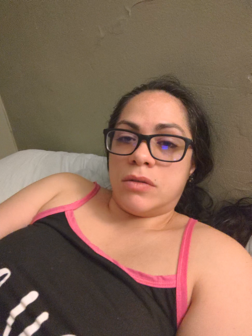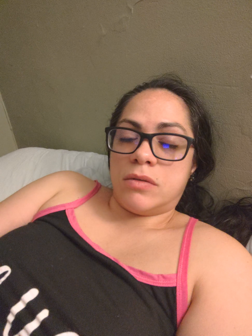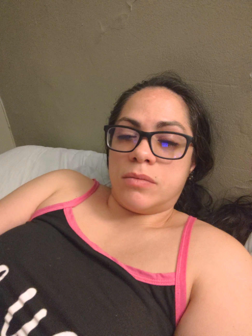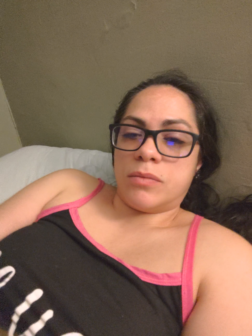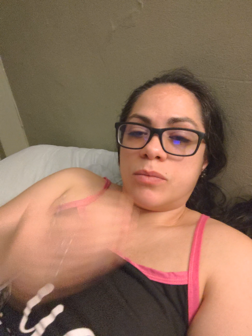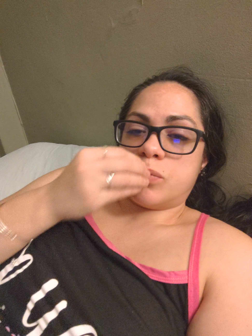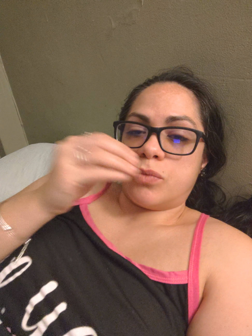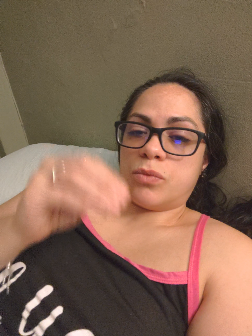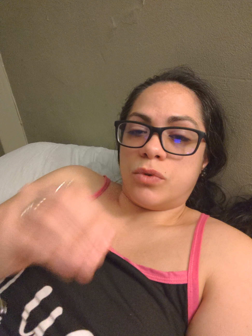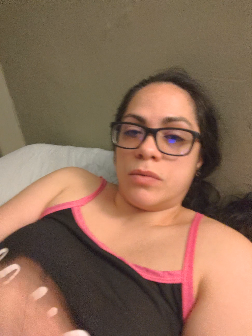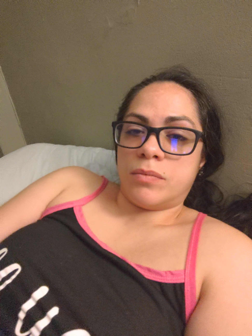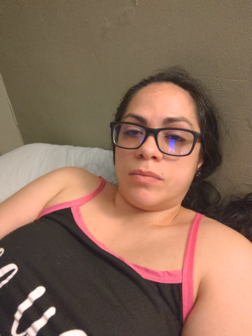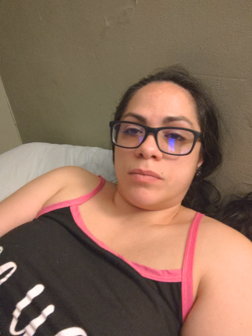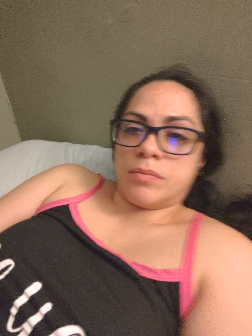kiss